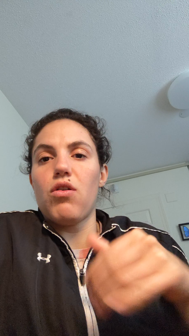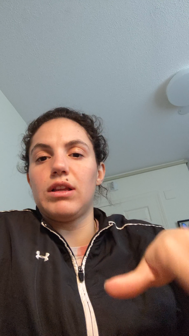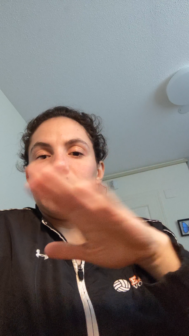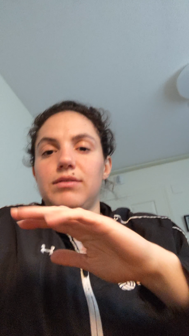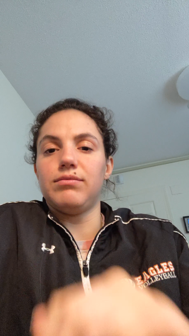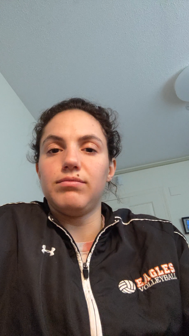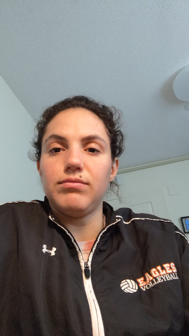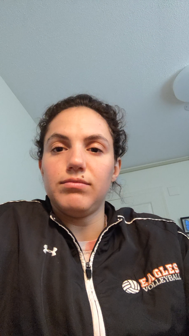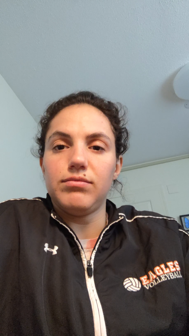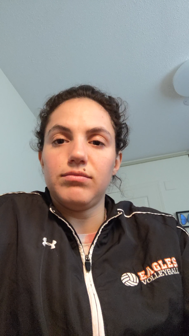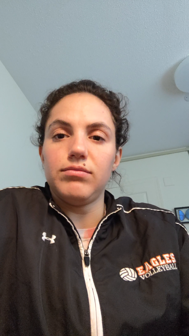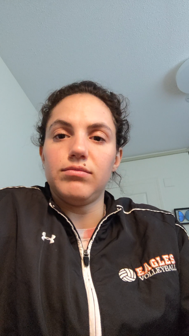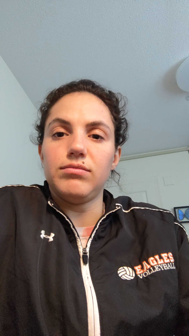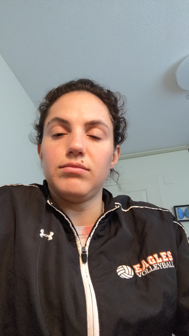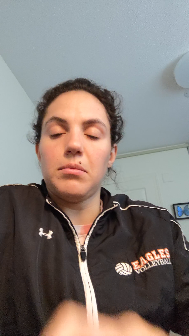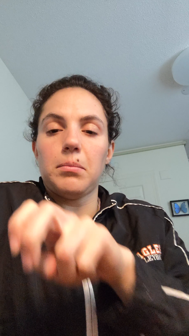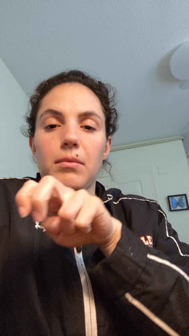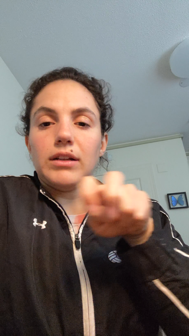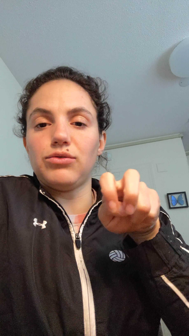bench